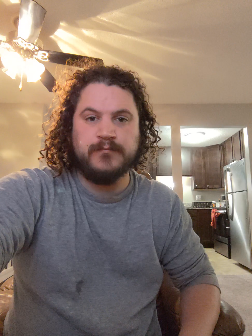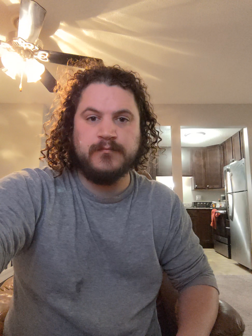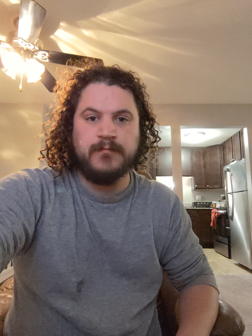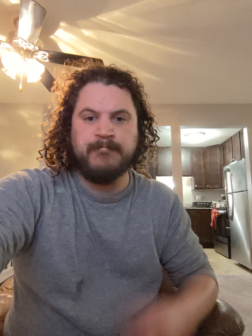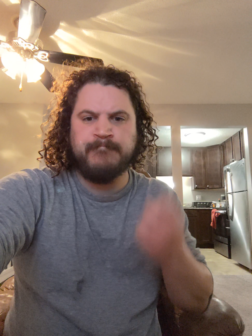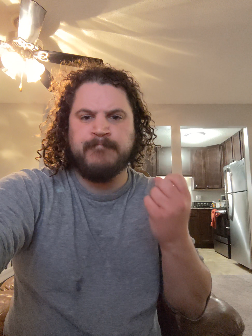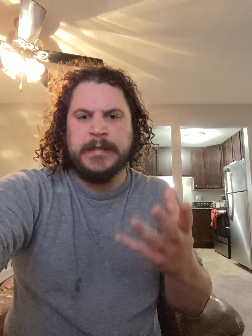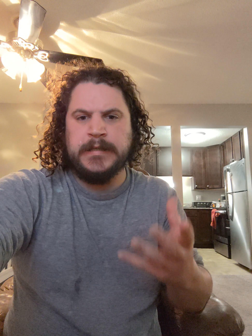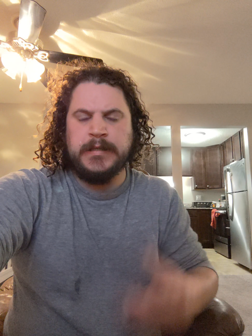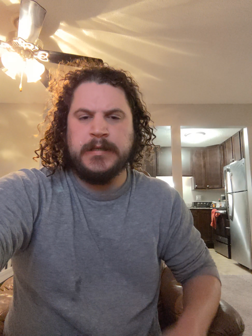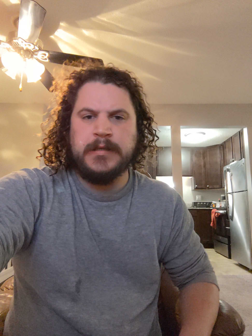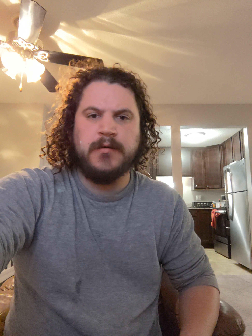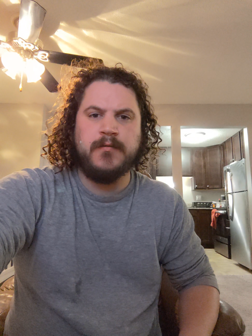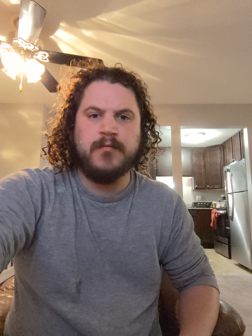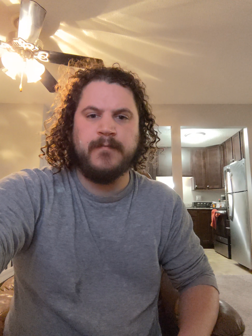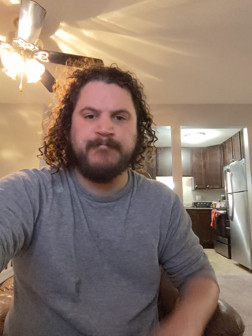many